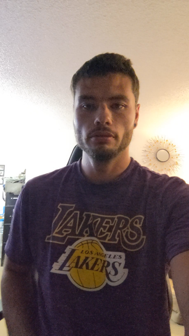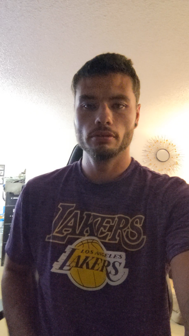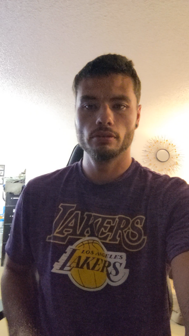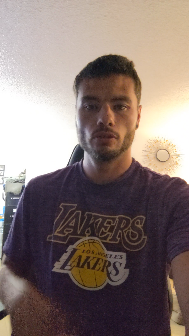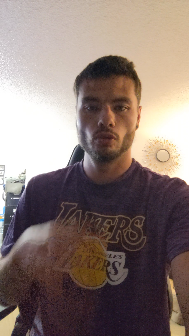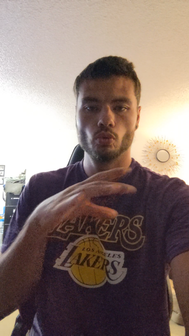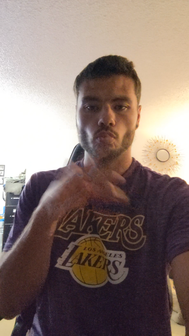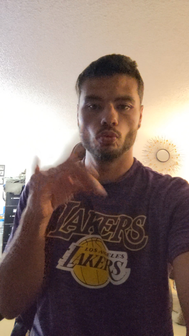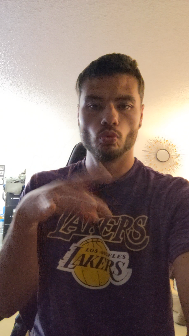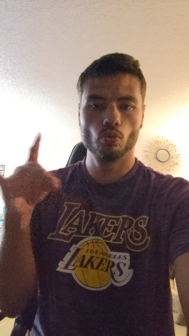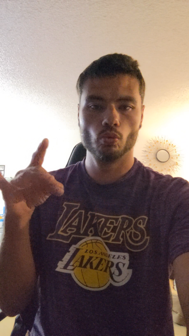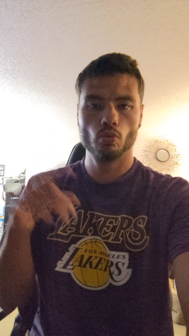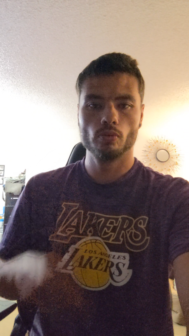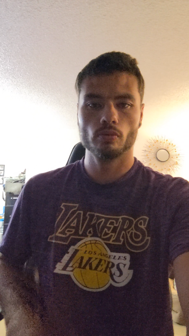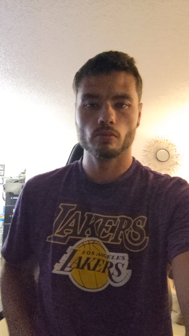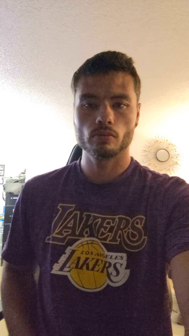choose